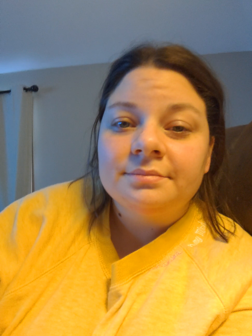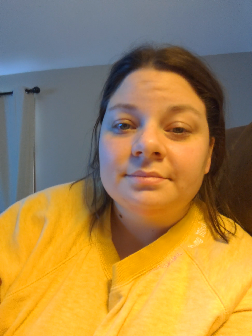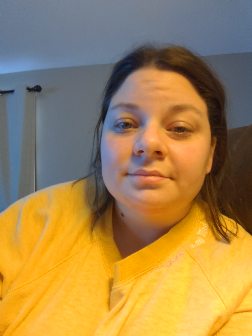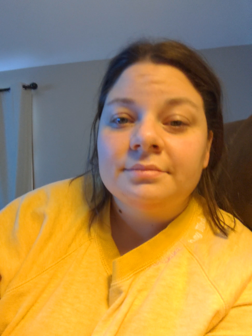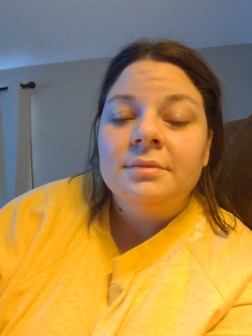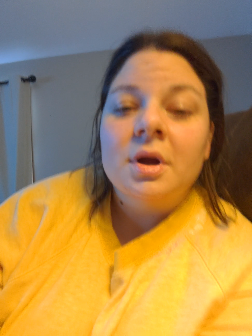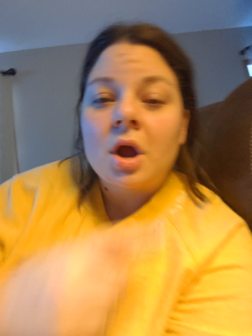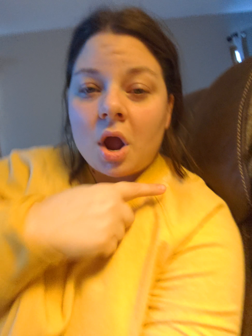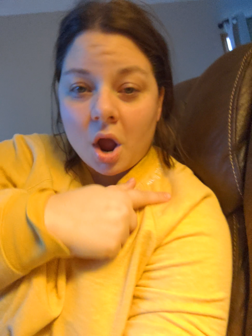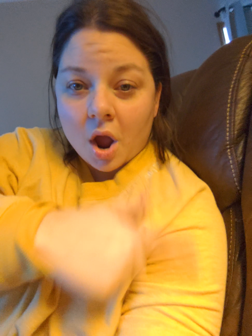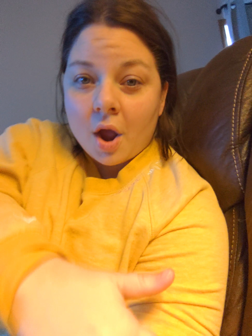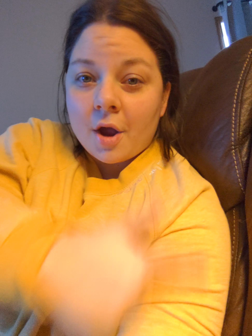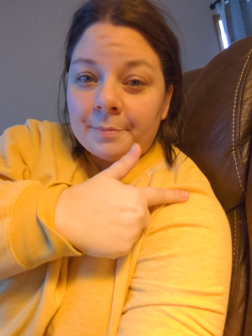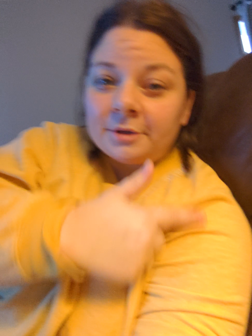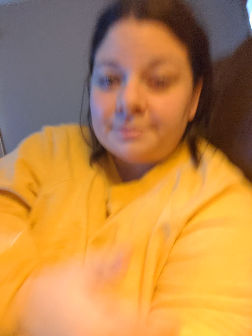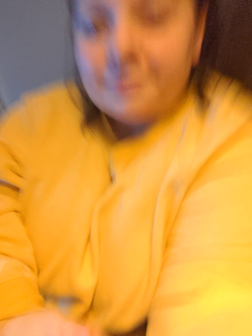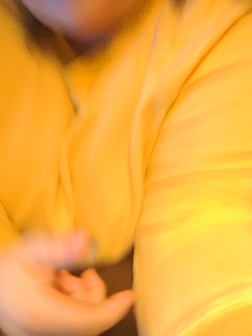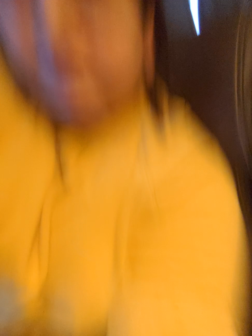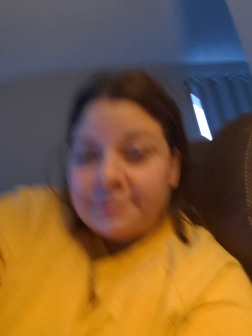arm